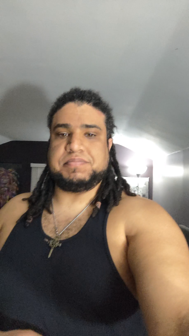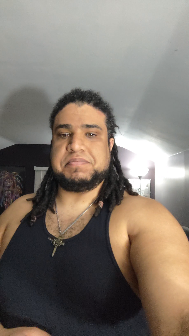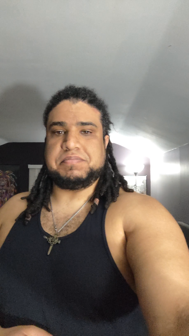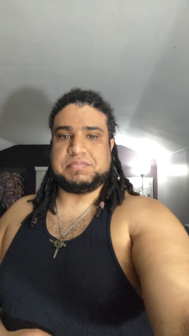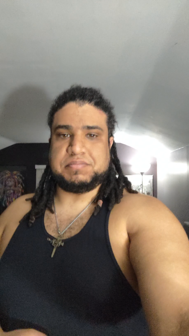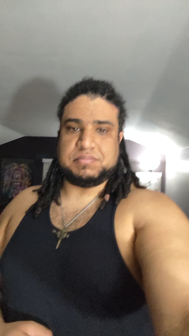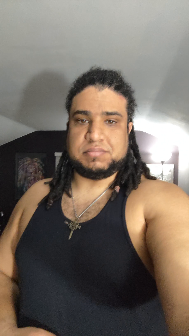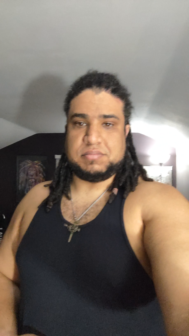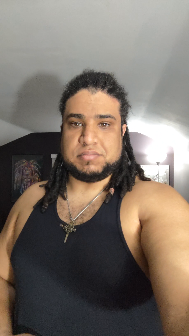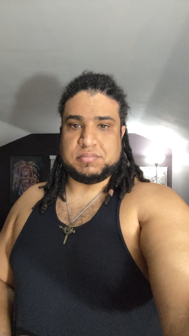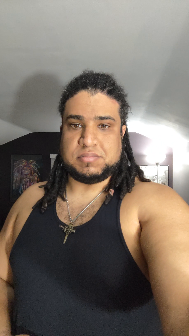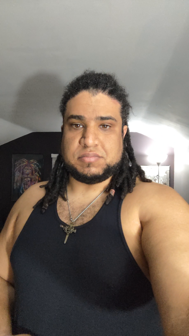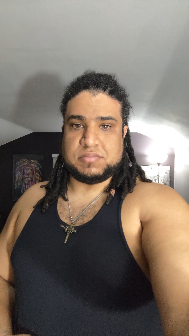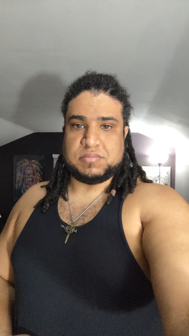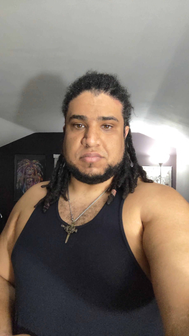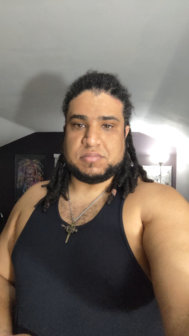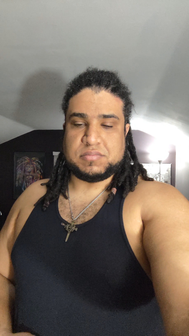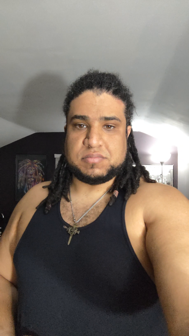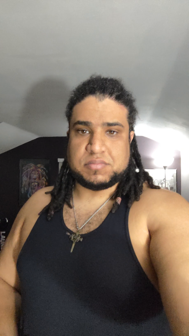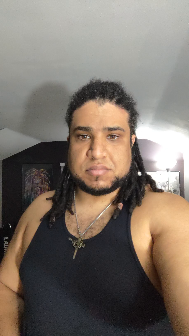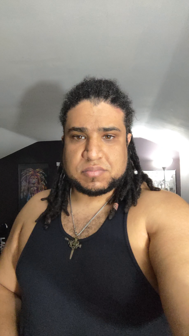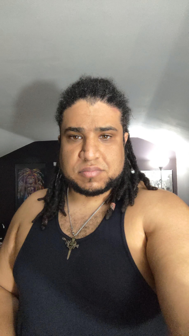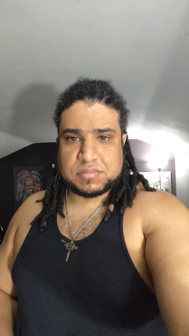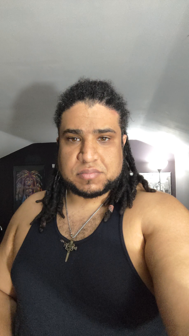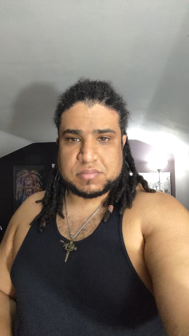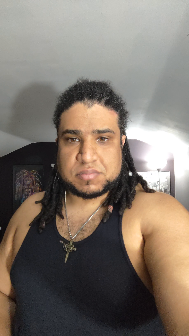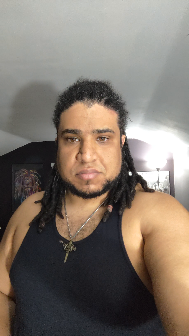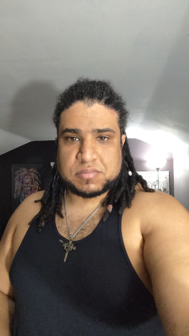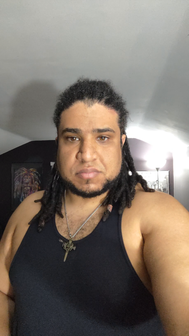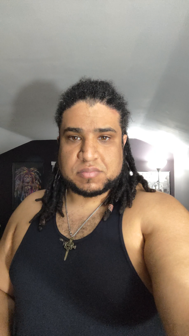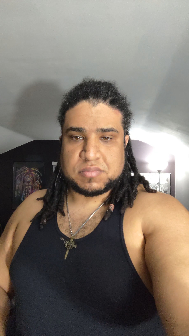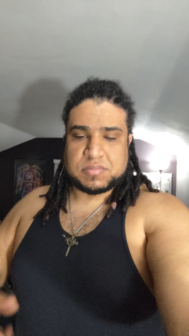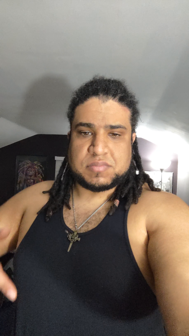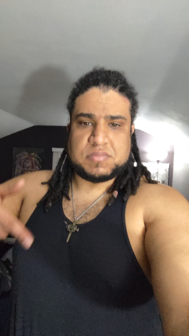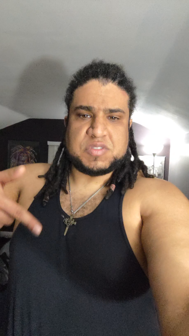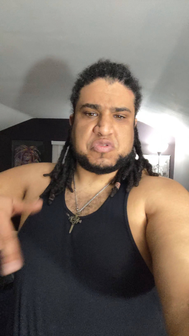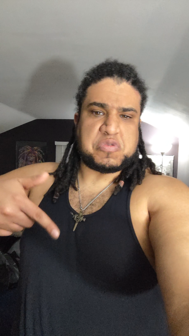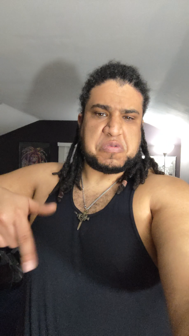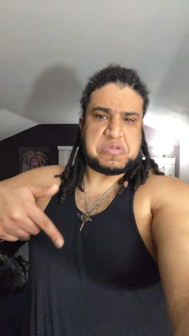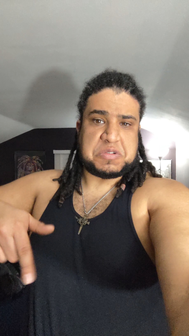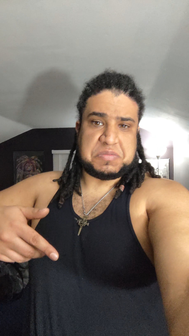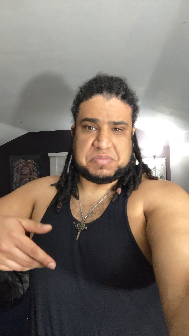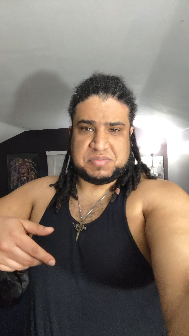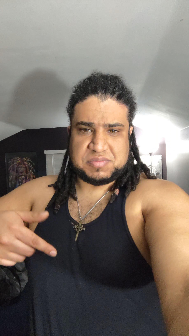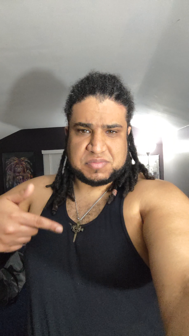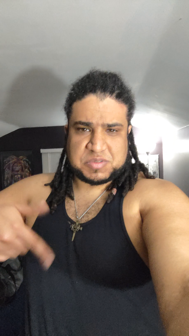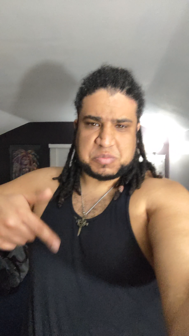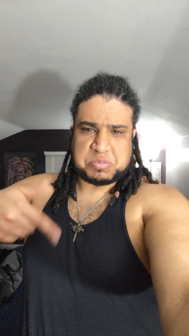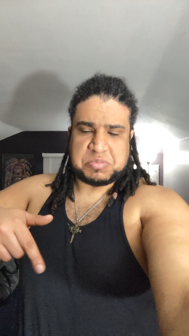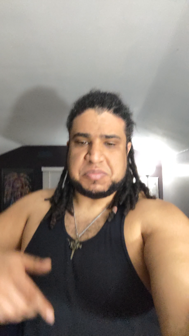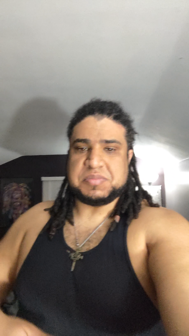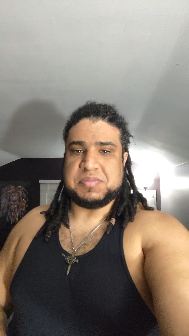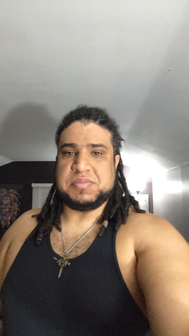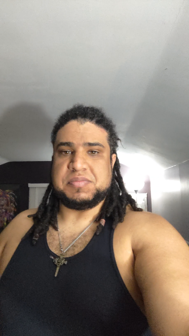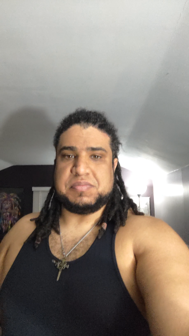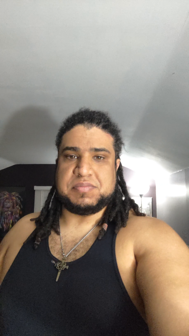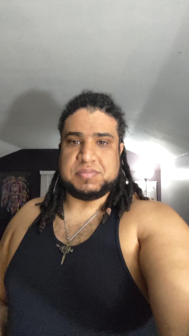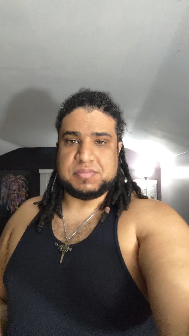shorts